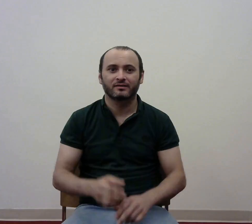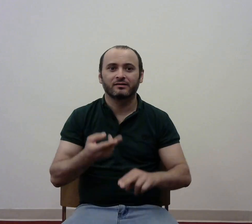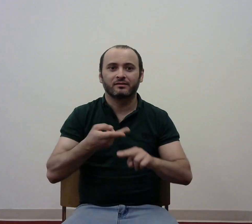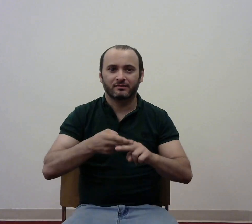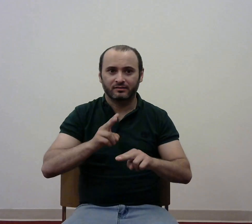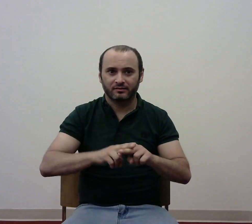bu